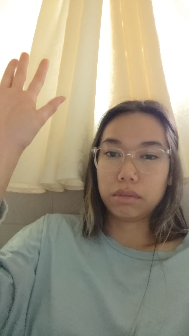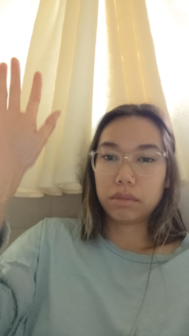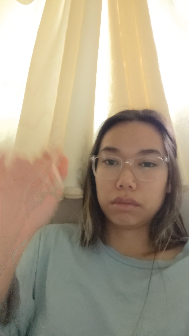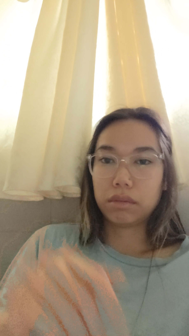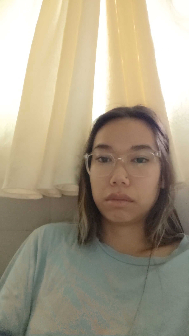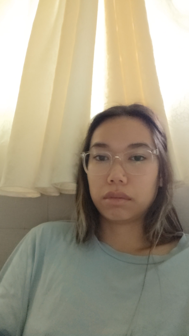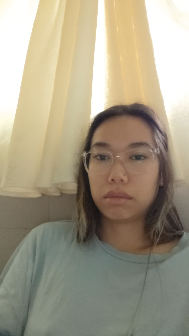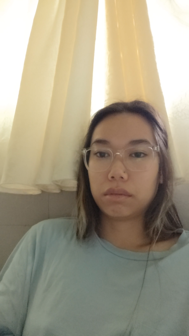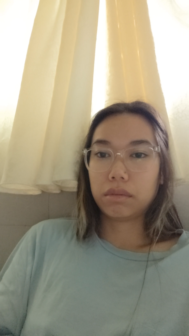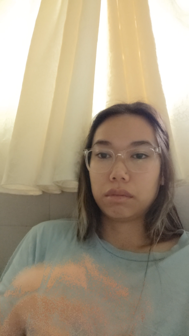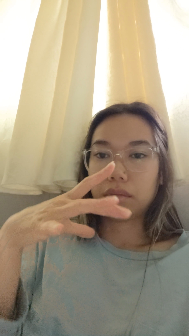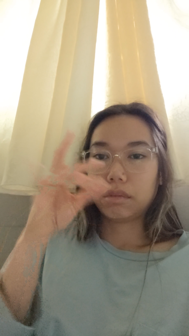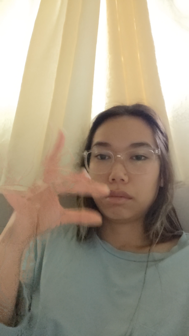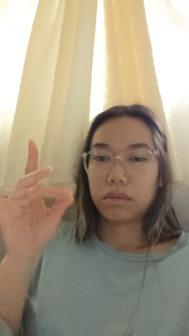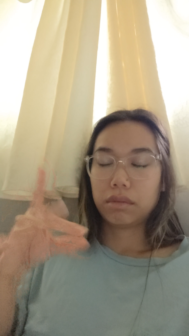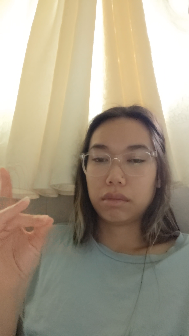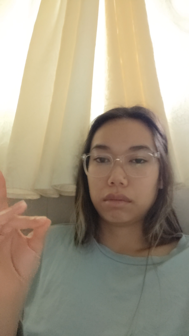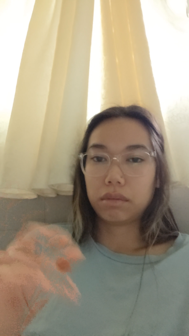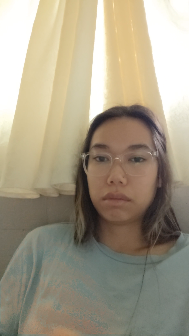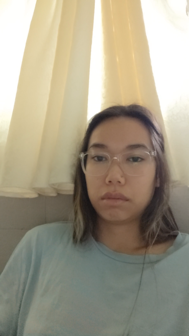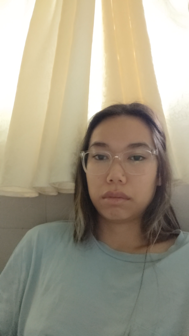choose